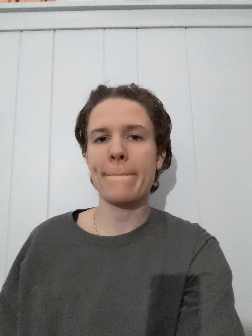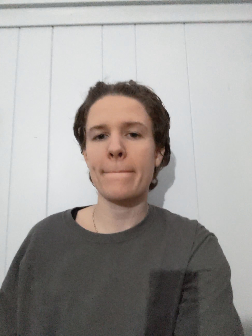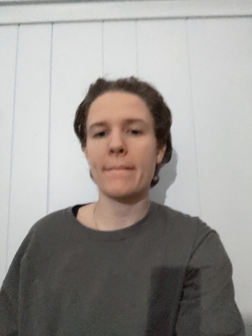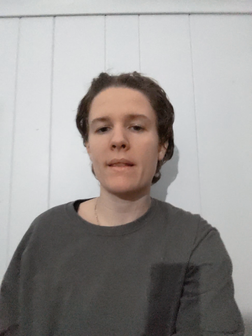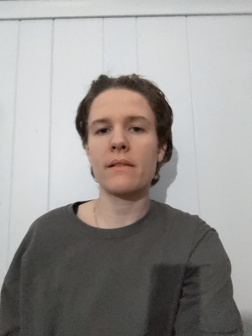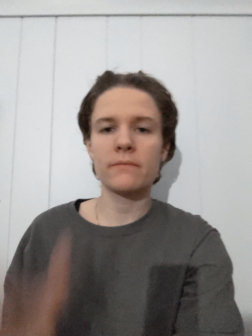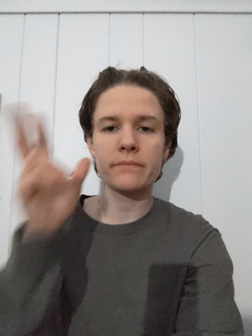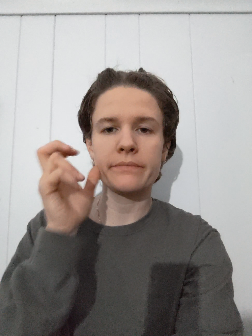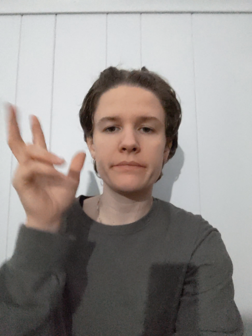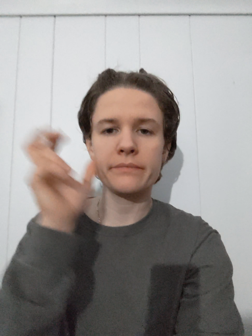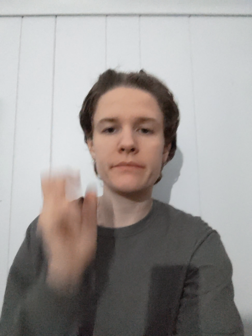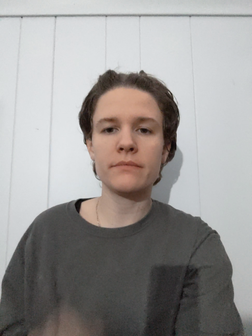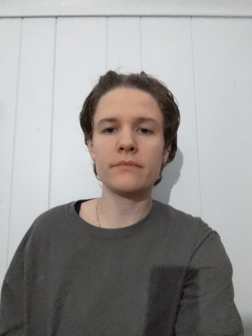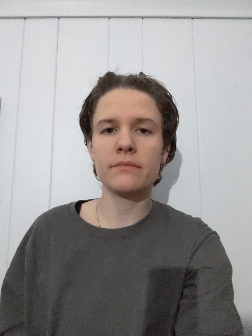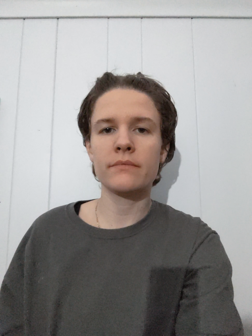hear